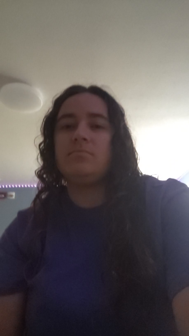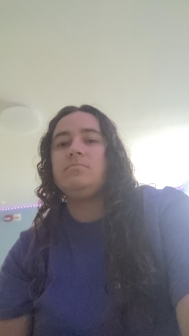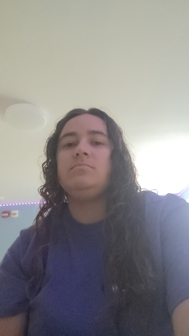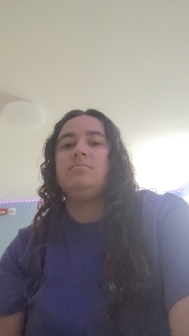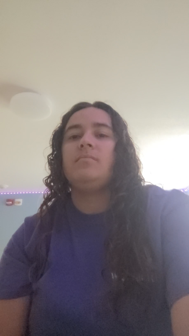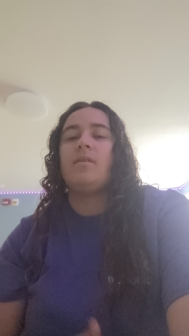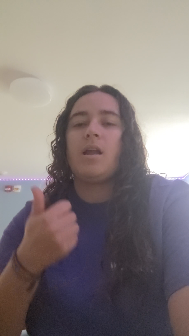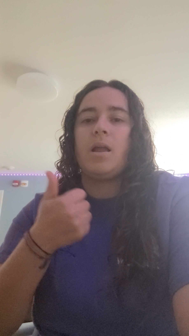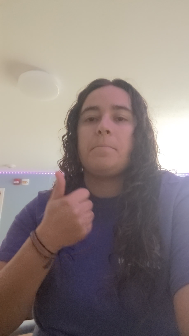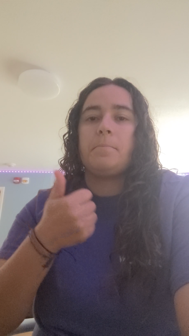help